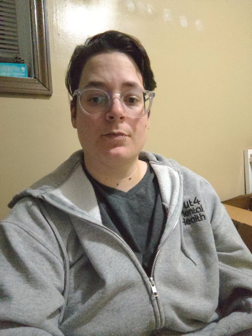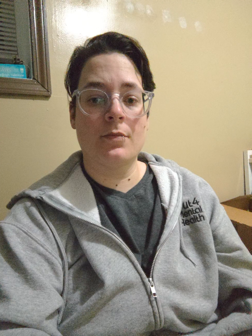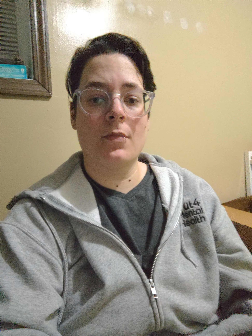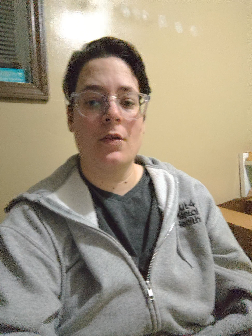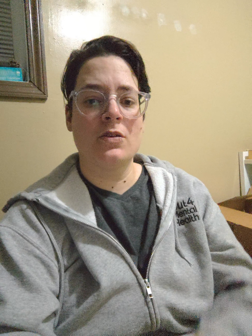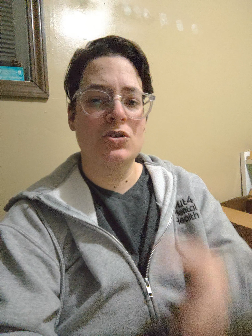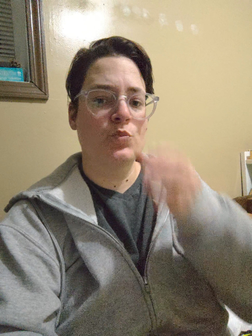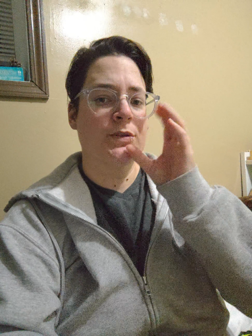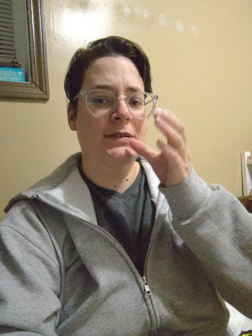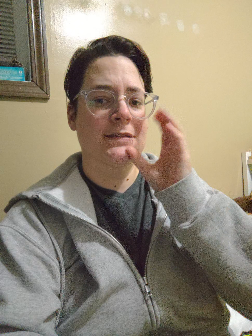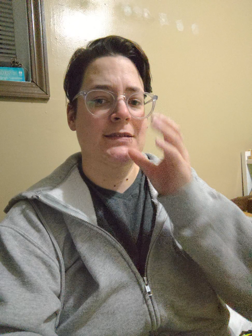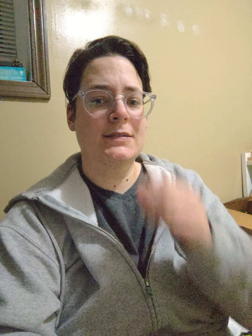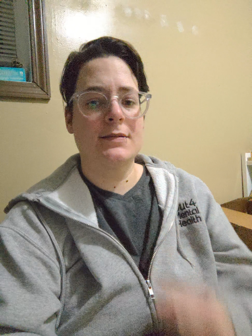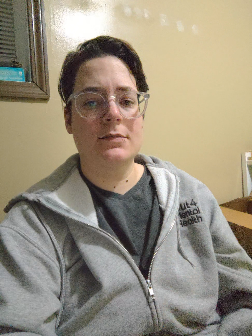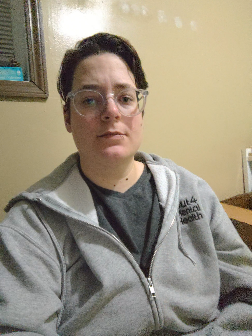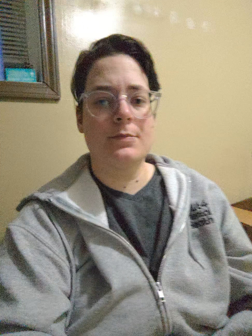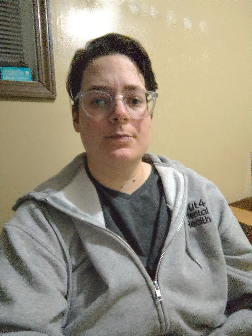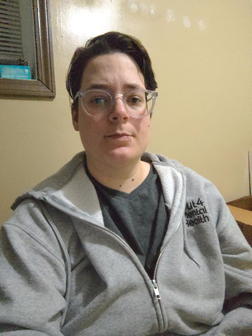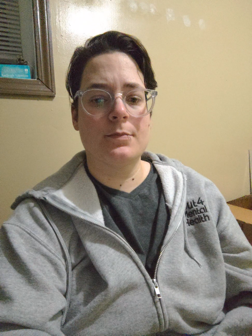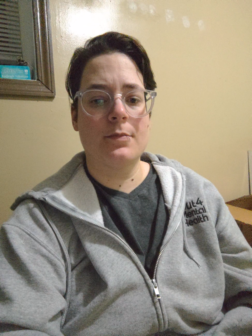drink